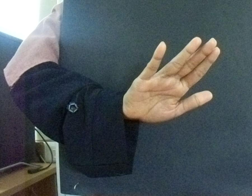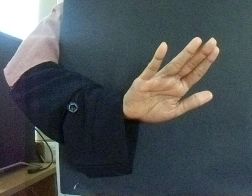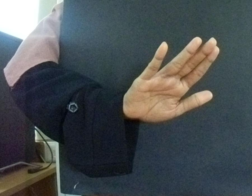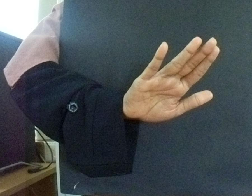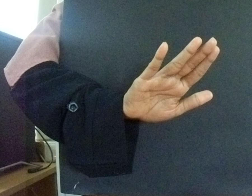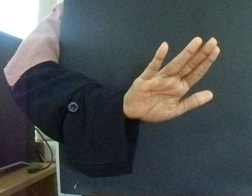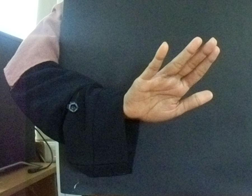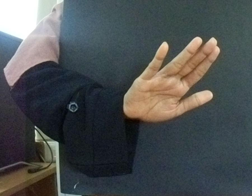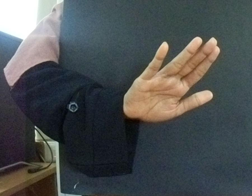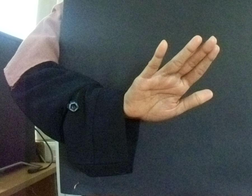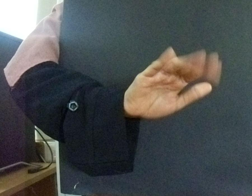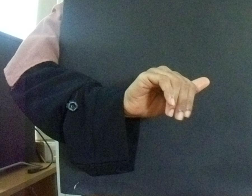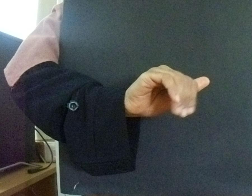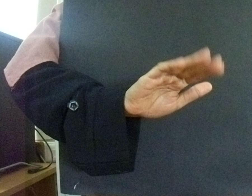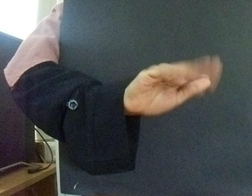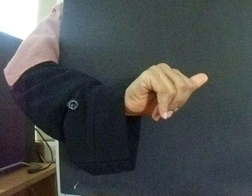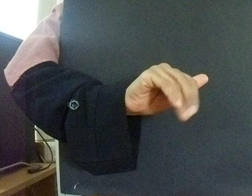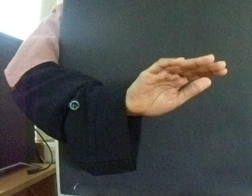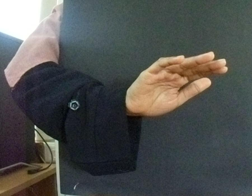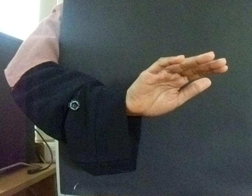call